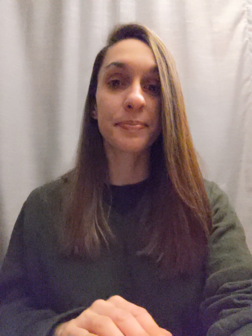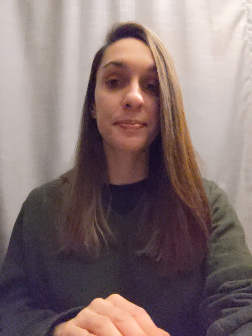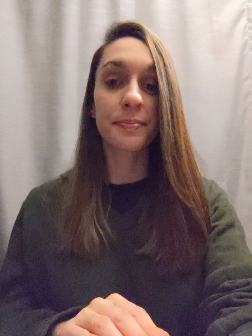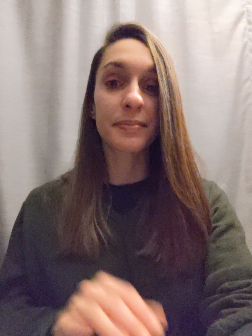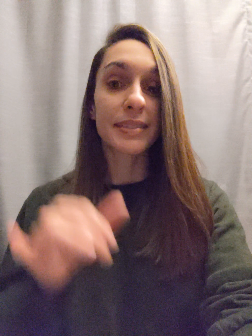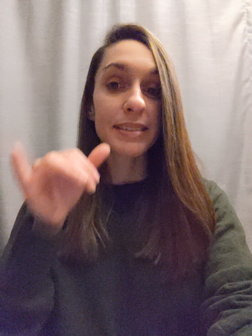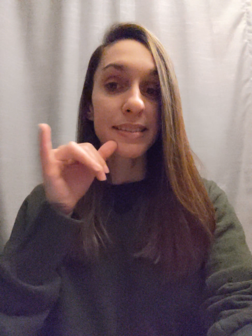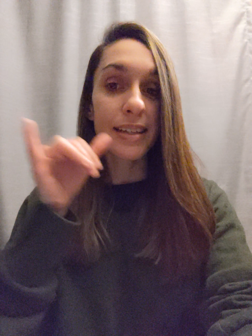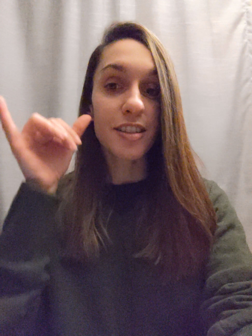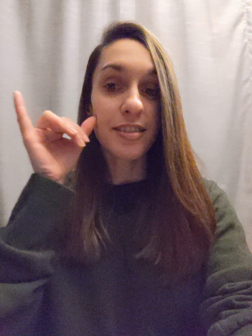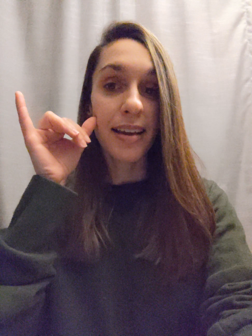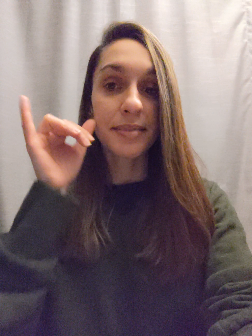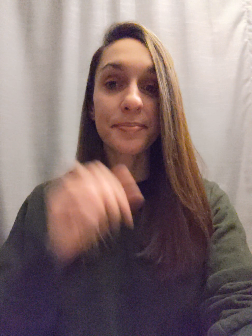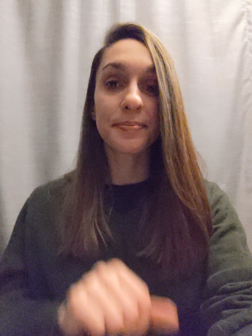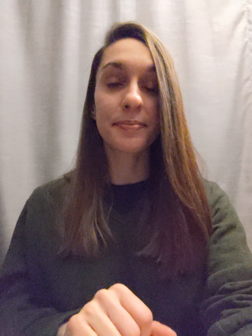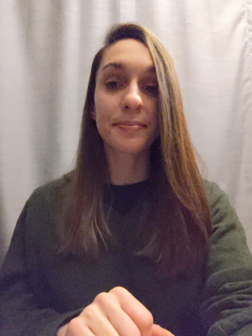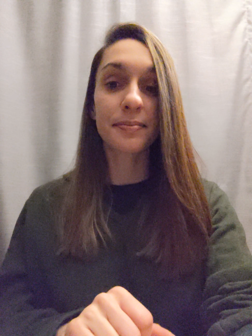yesterday